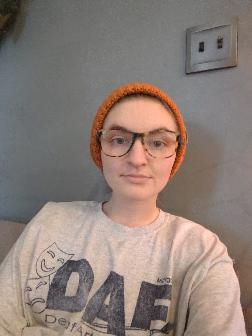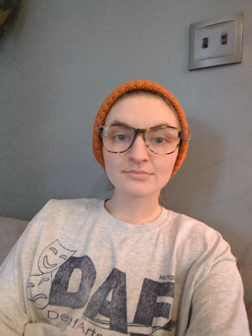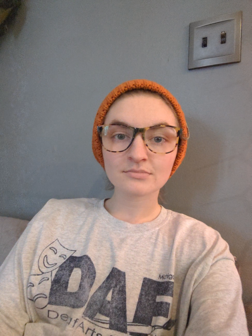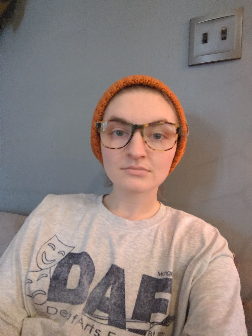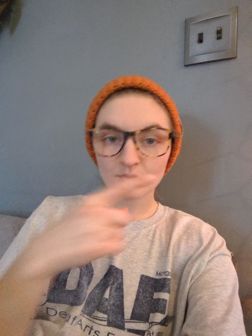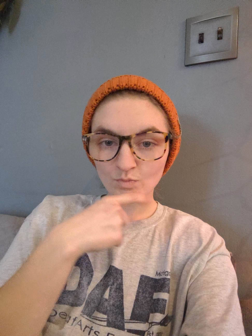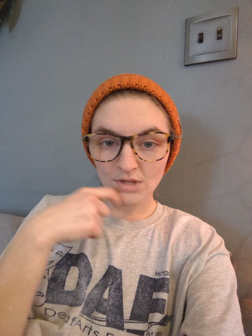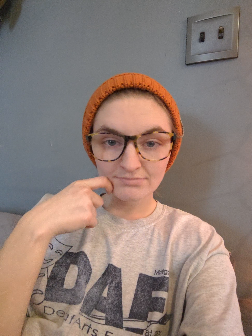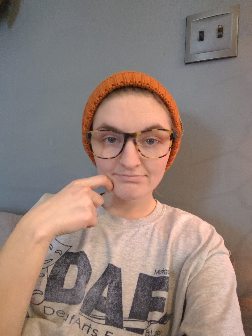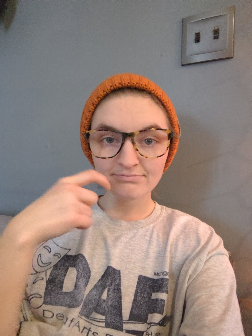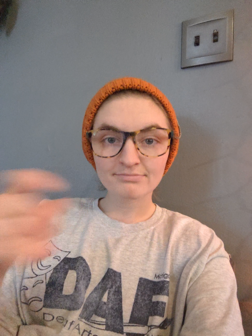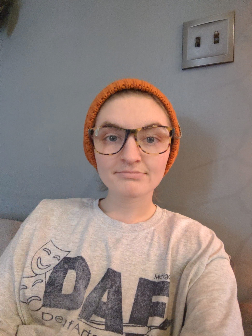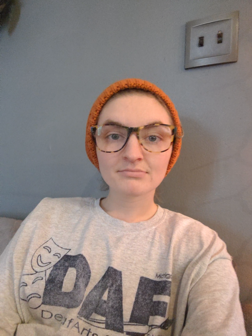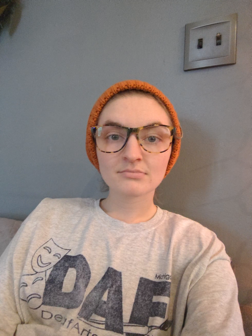dry